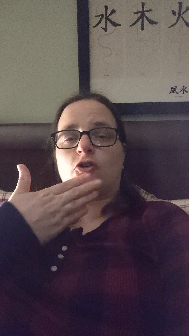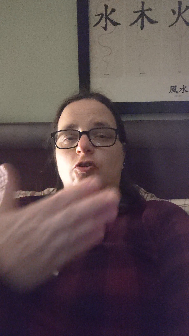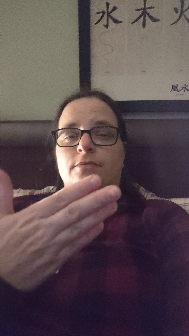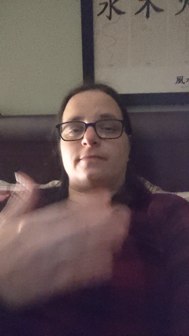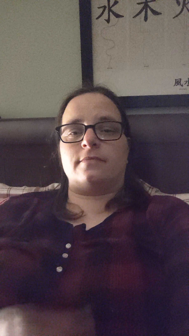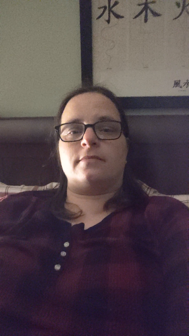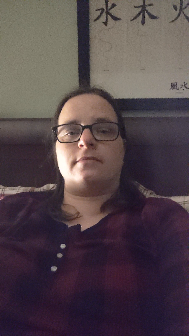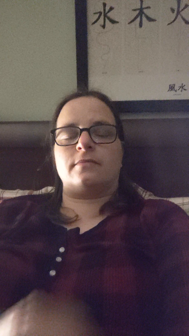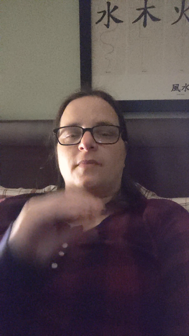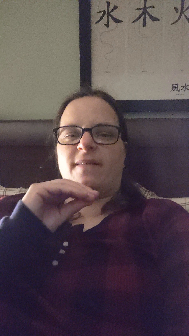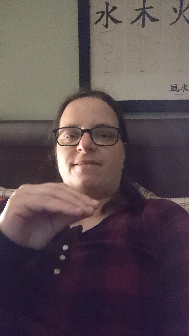fix